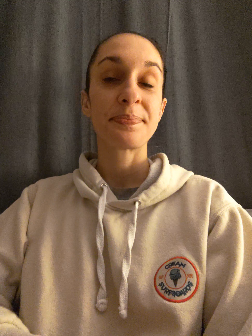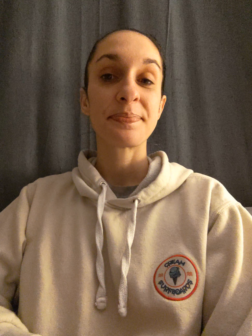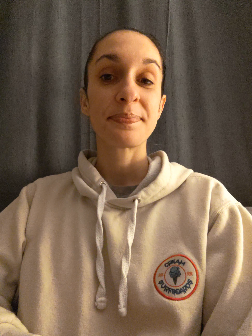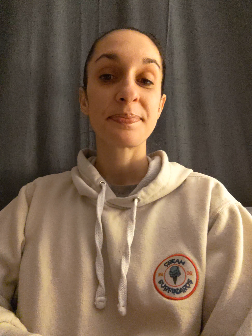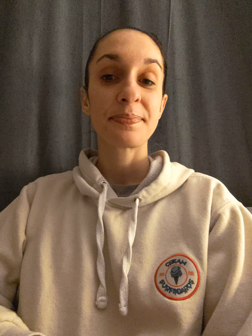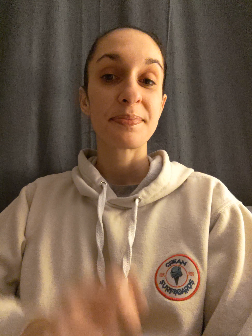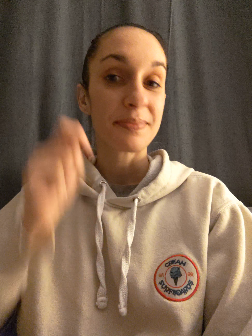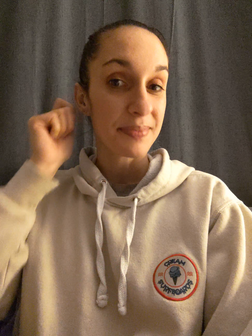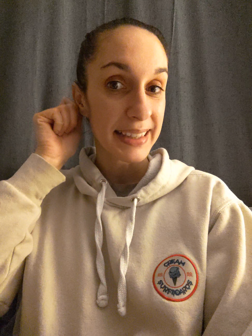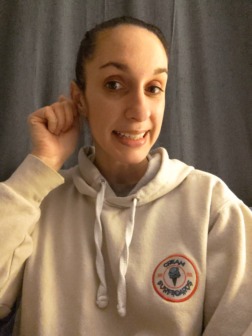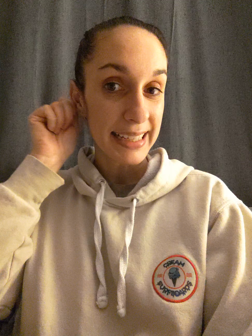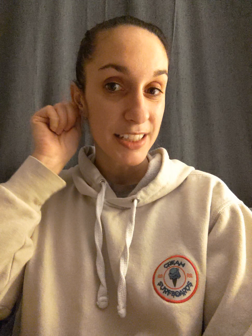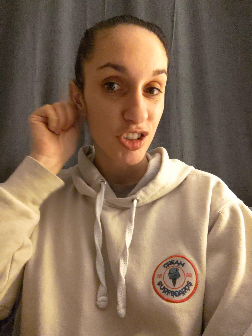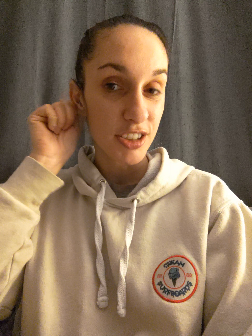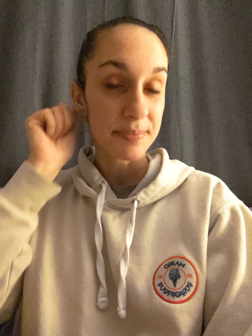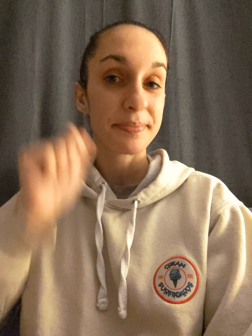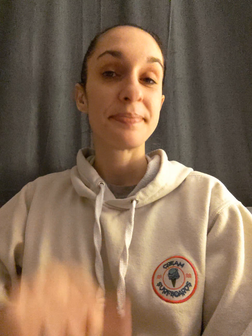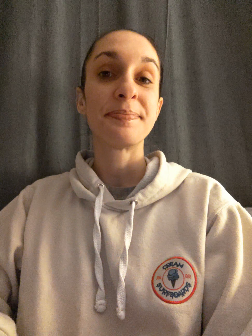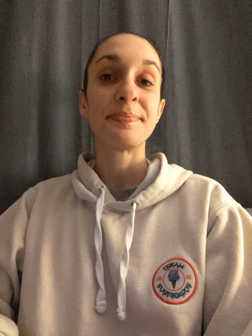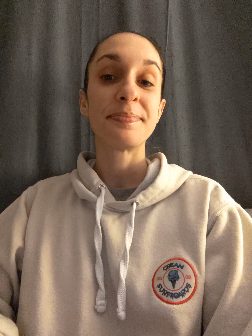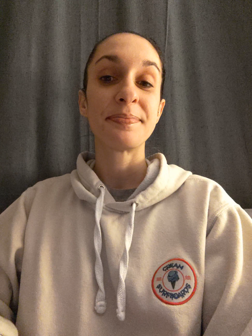ear